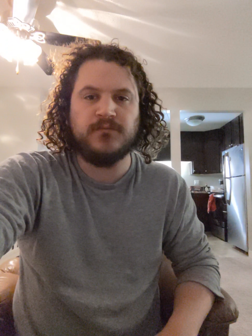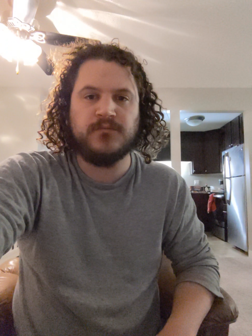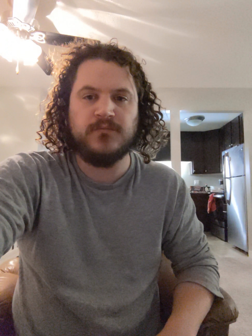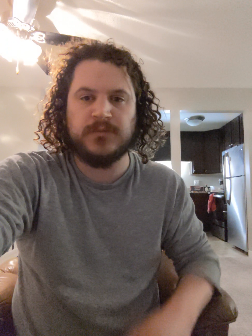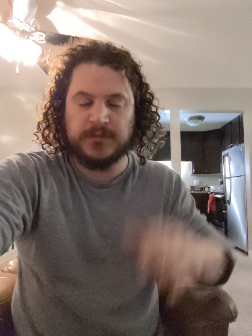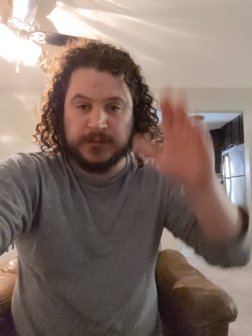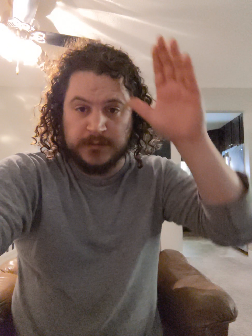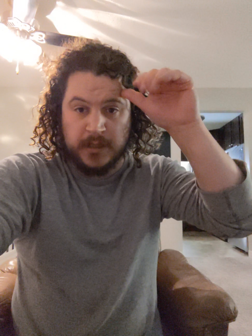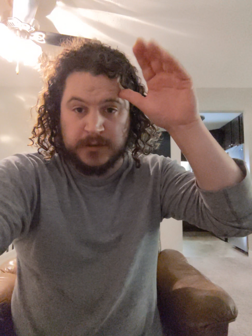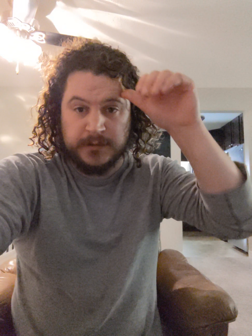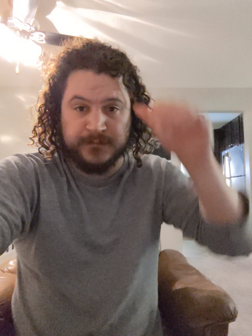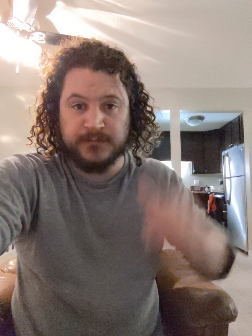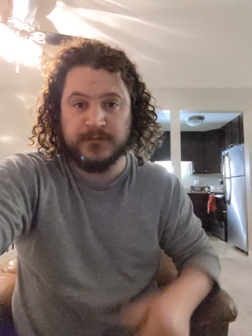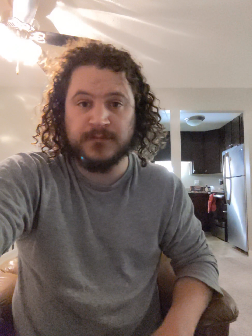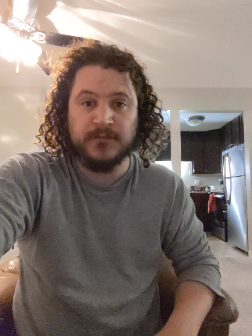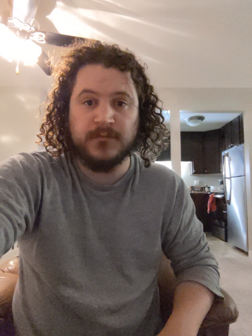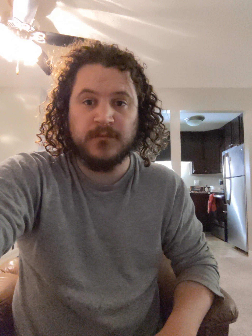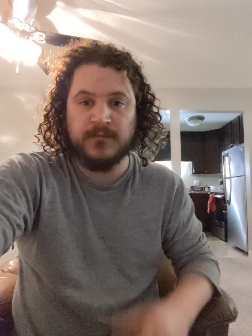donkey